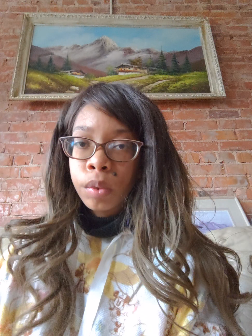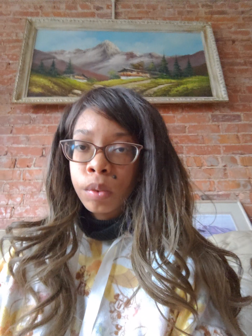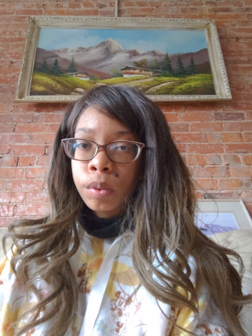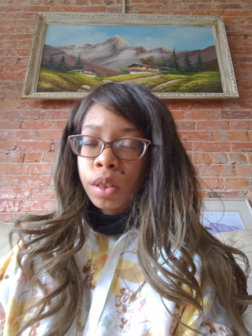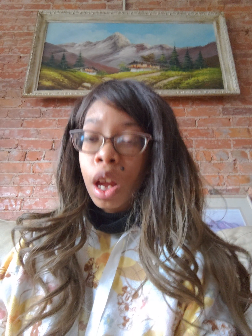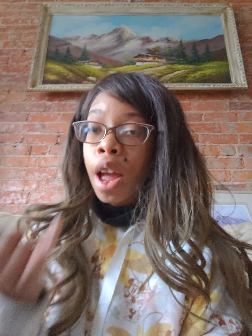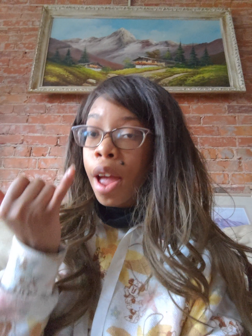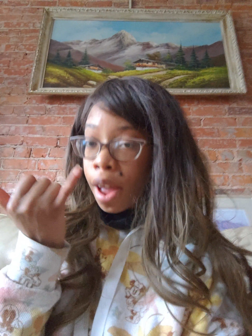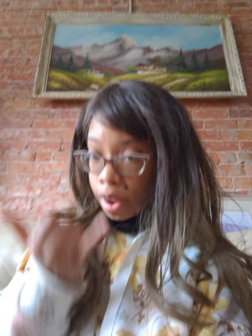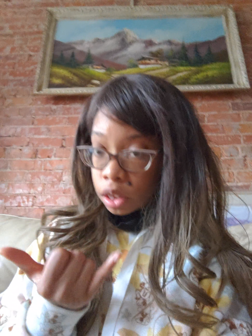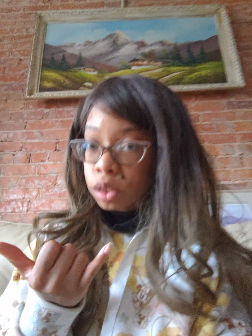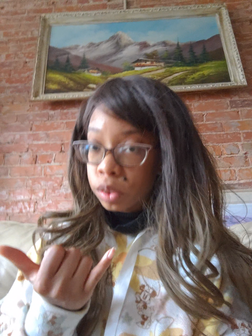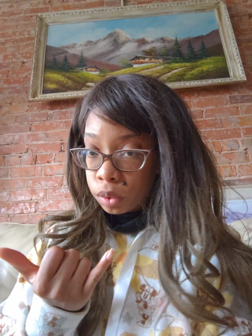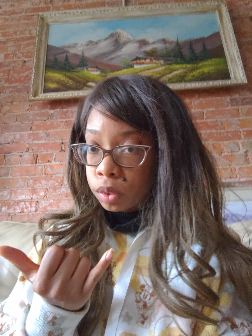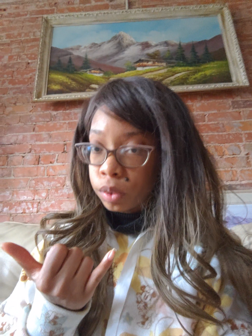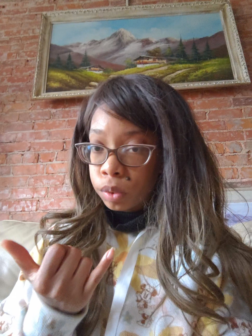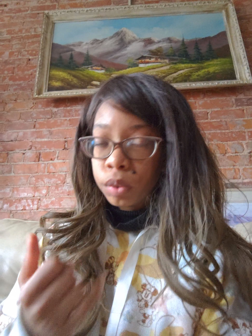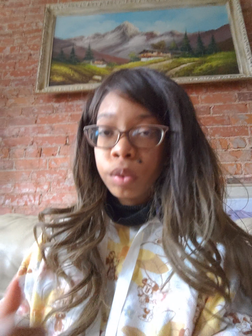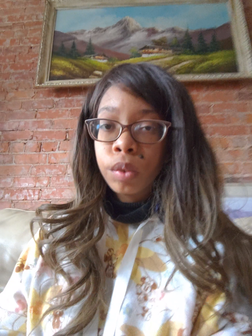now